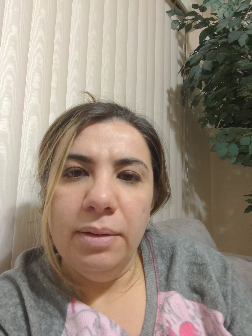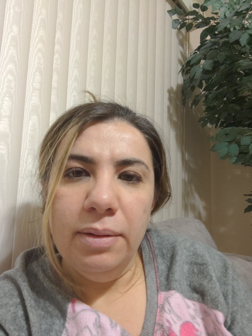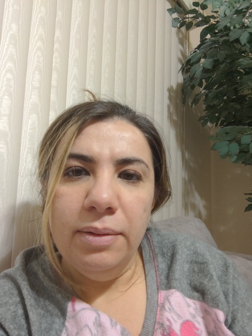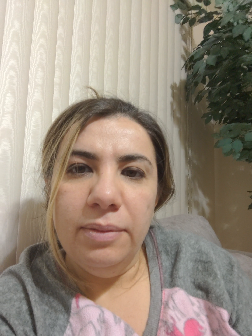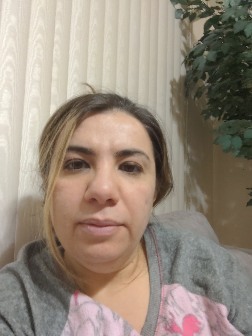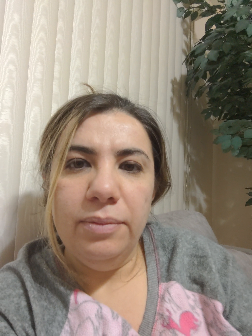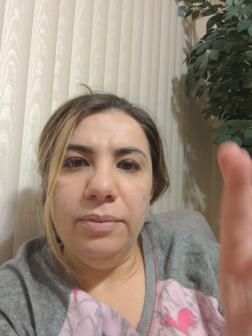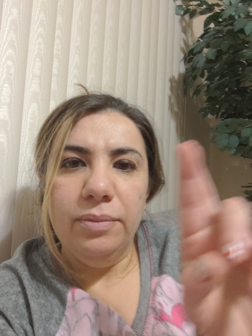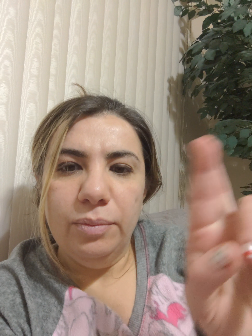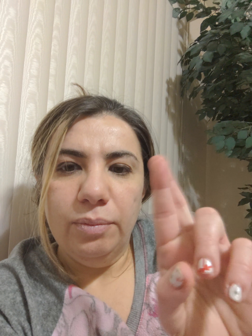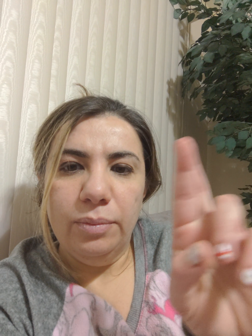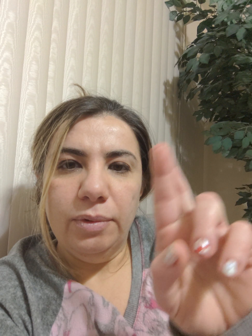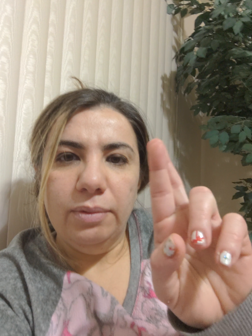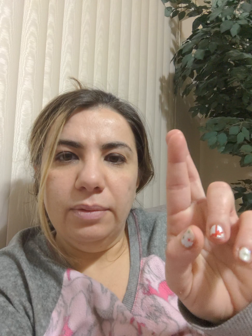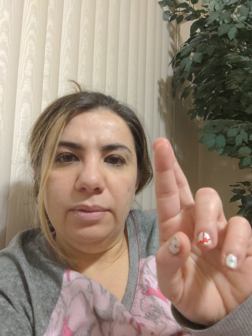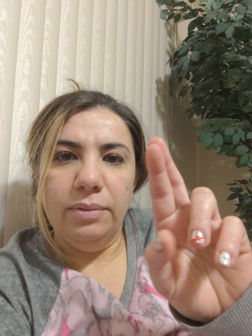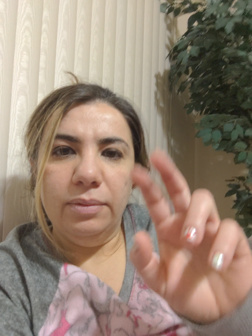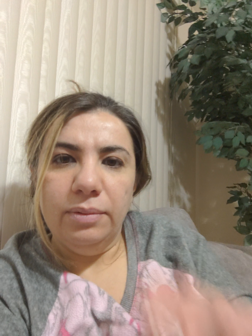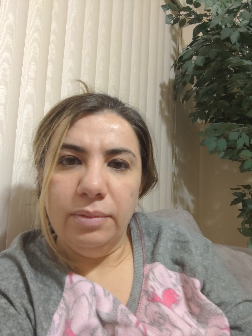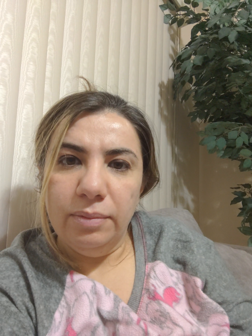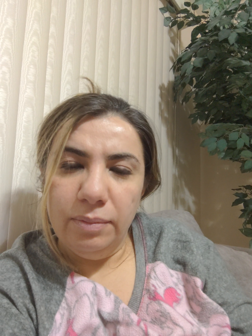refrigerator